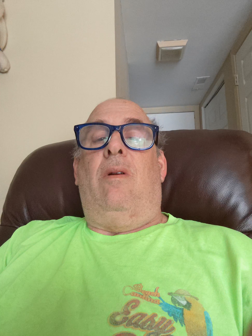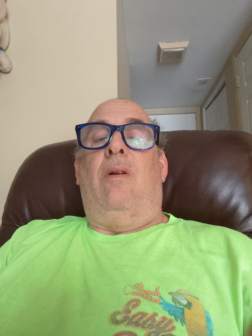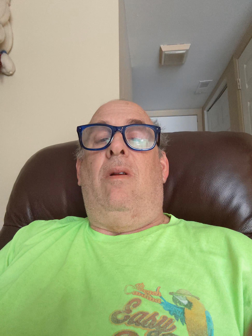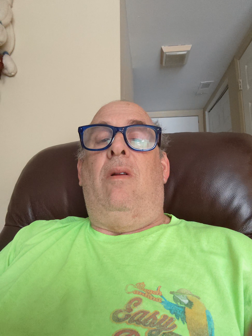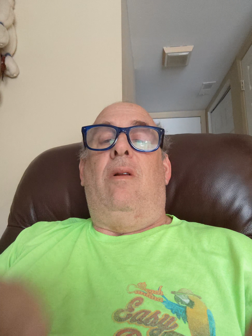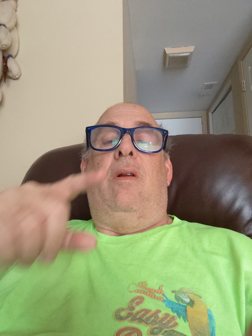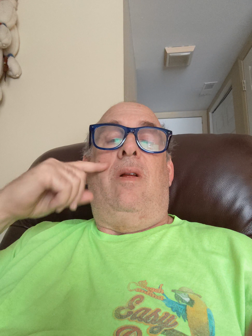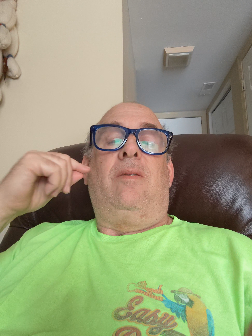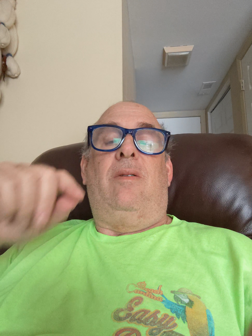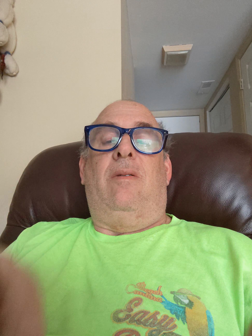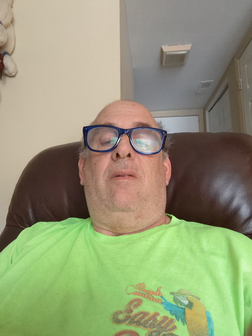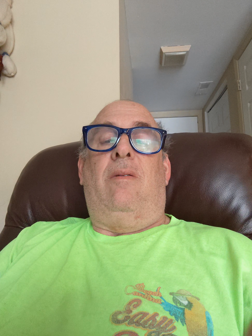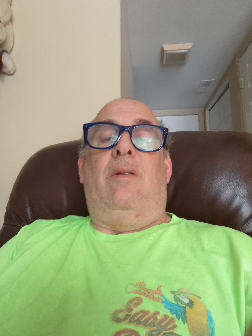cat